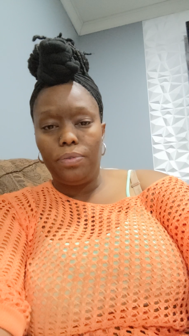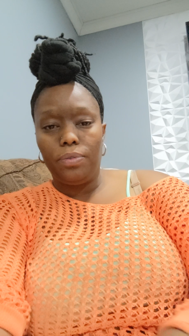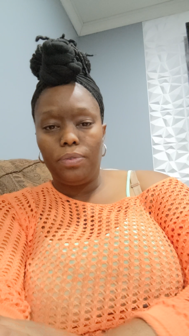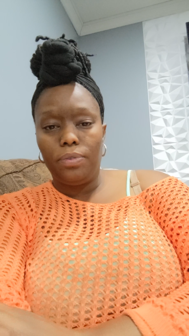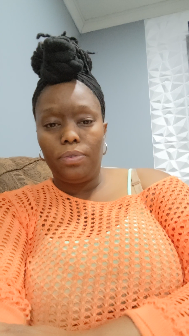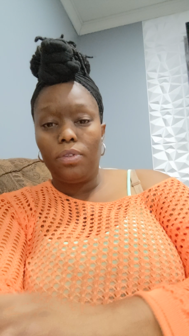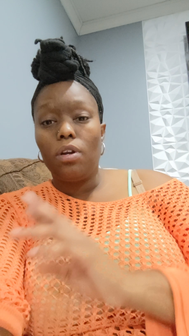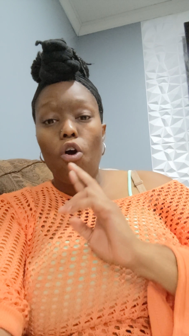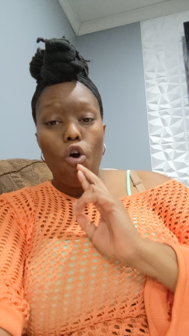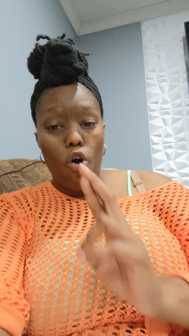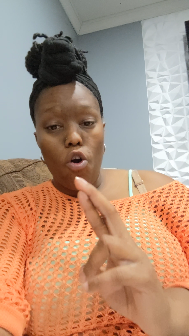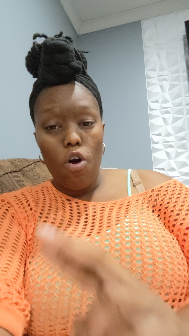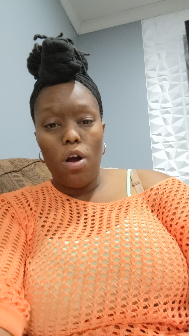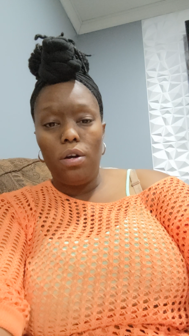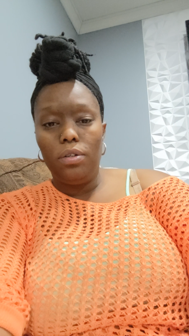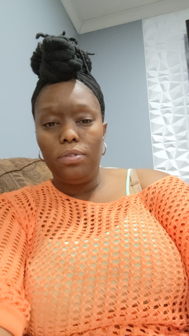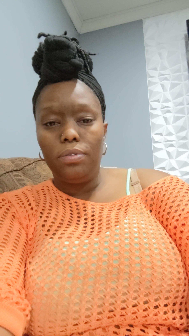are